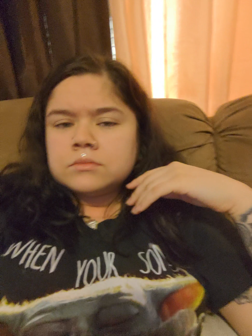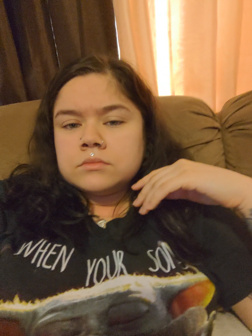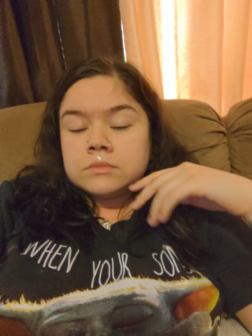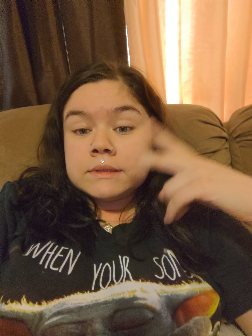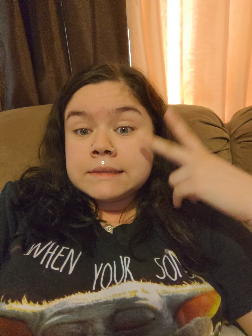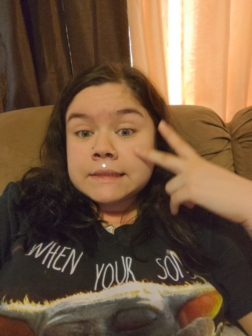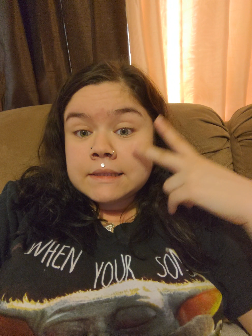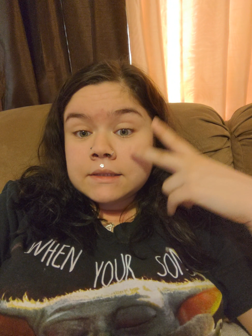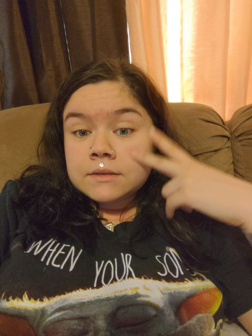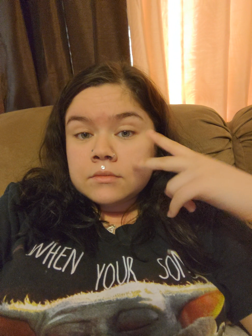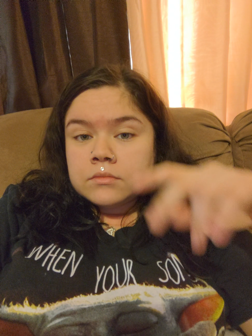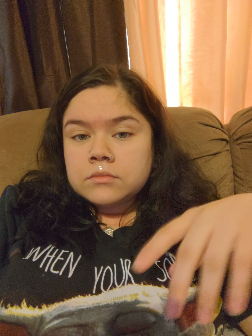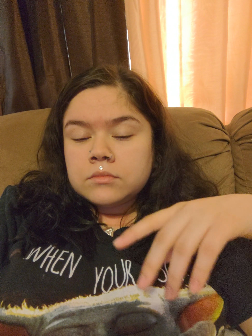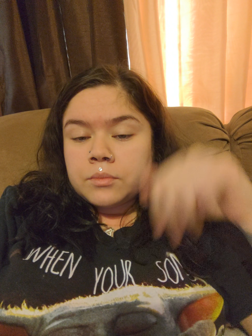see